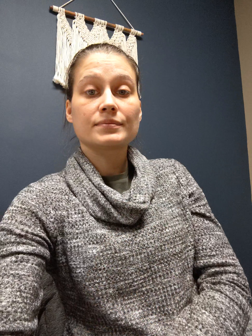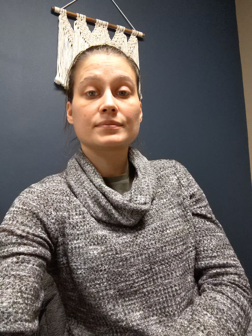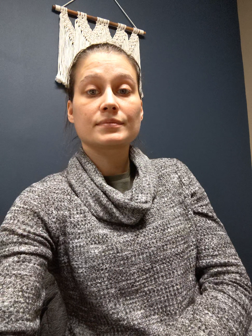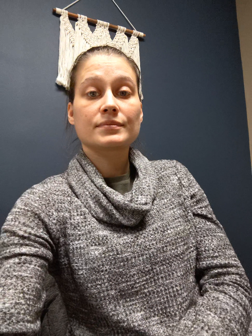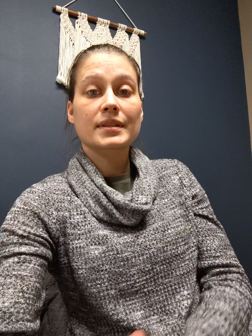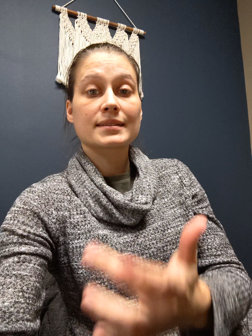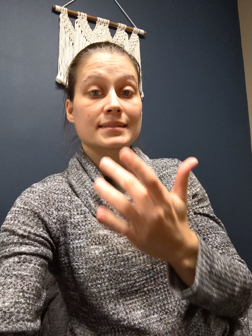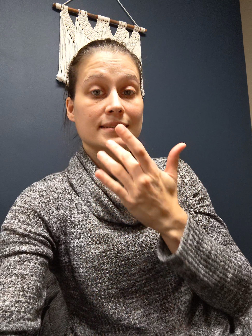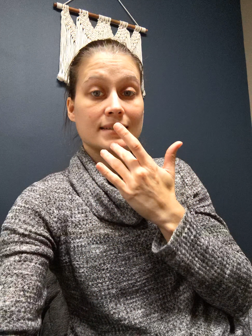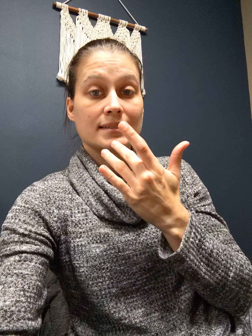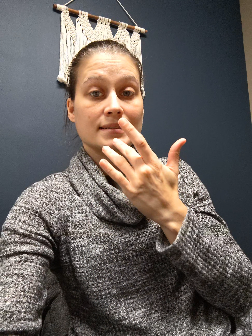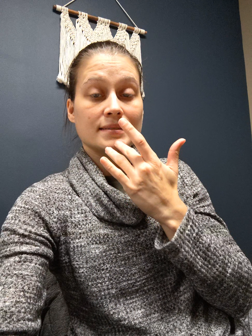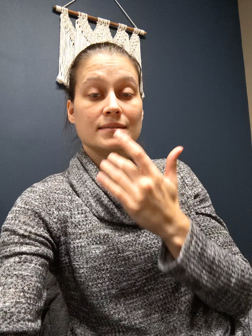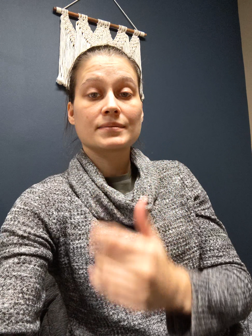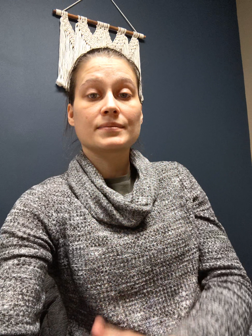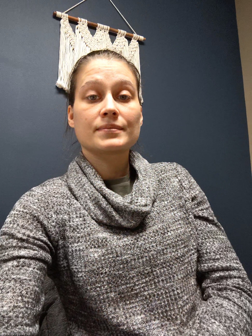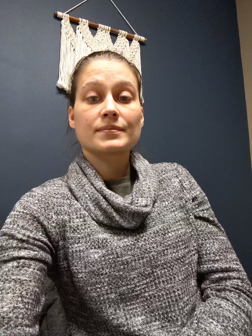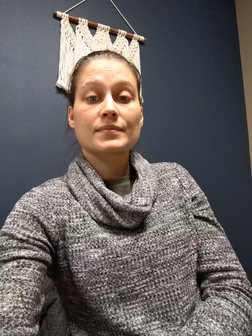taste